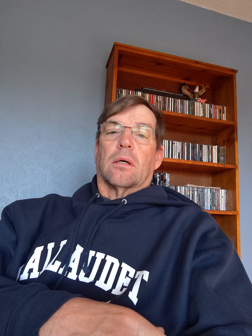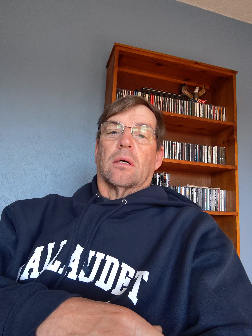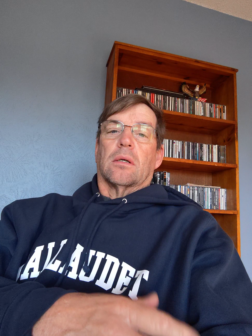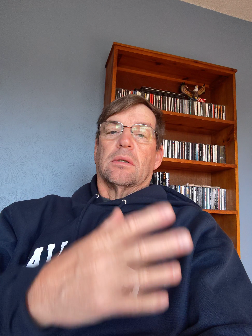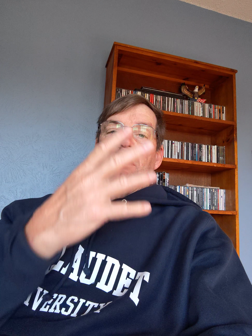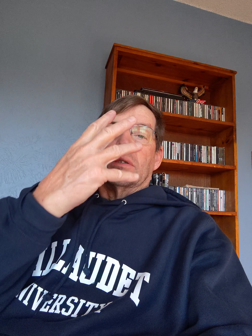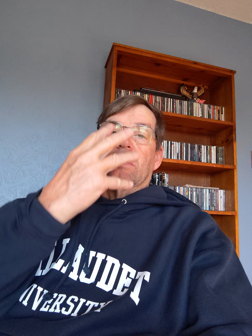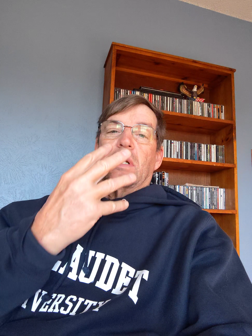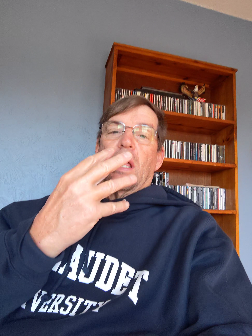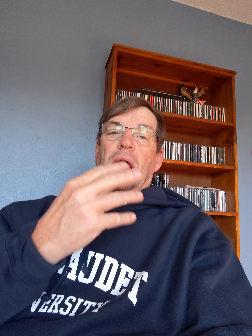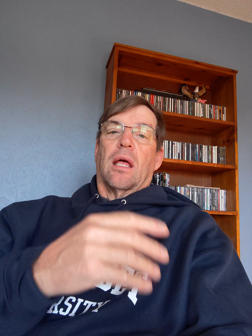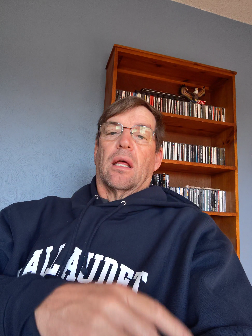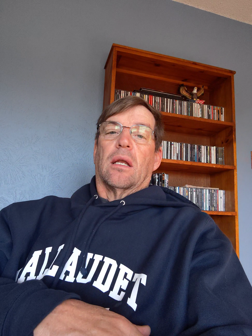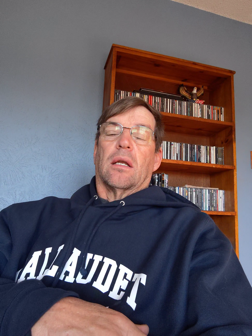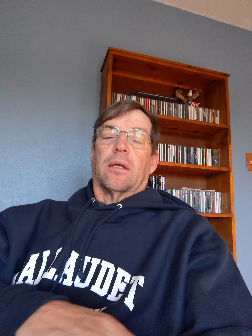sad